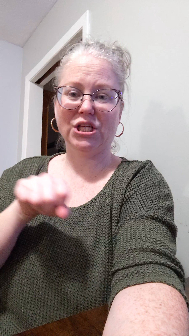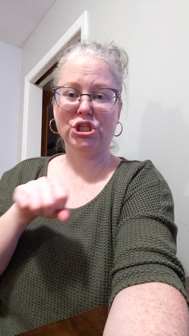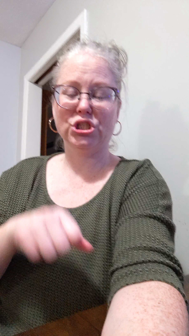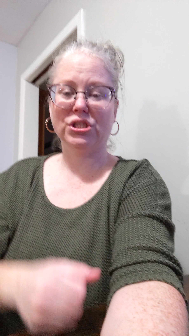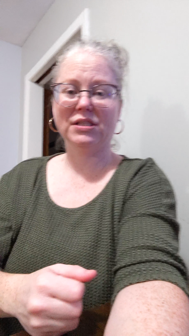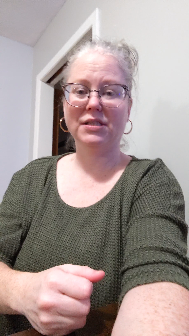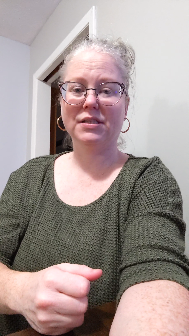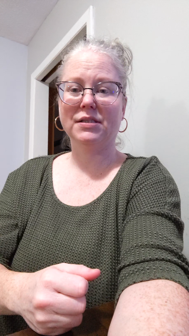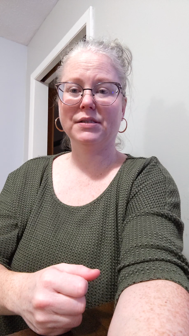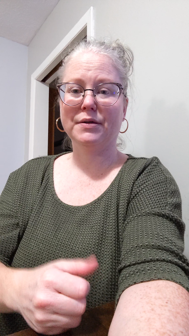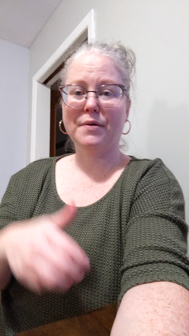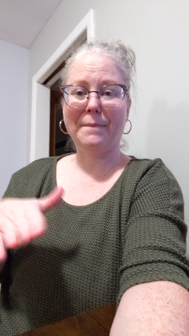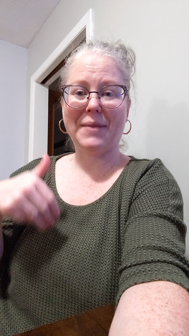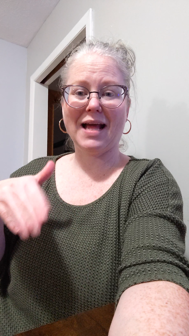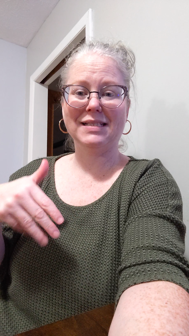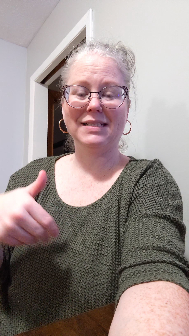pants